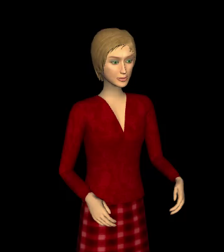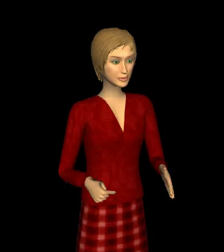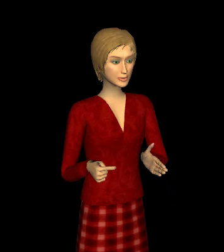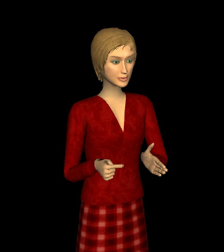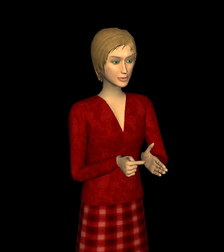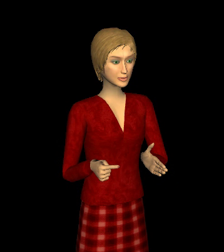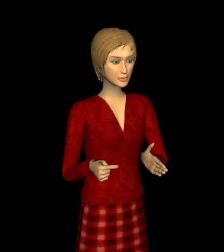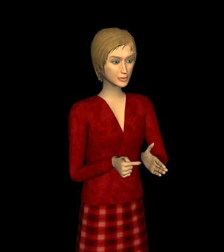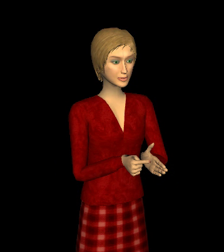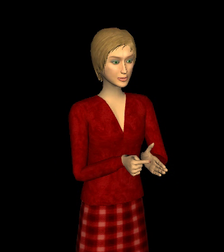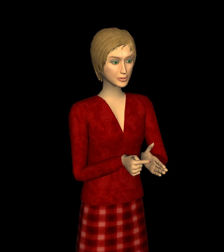متى